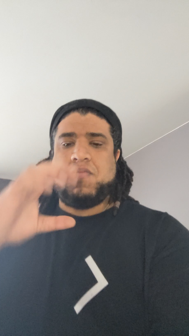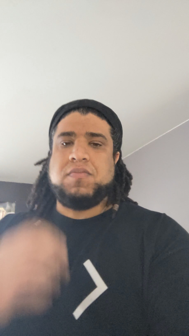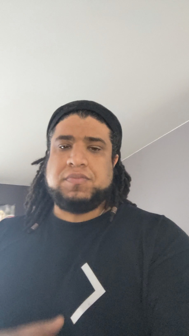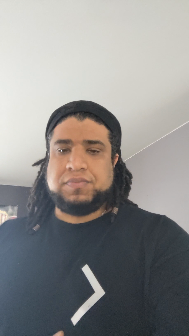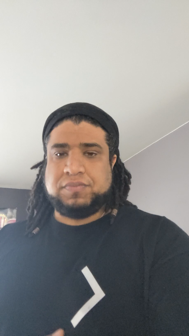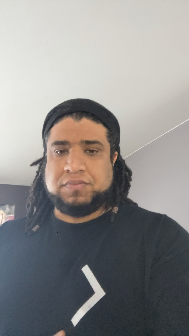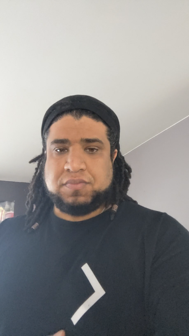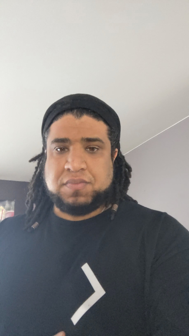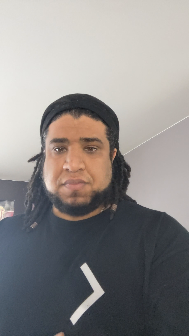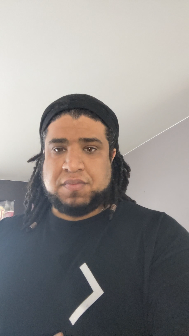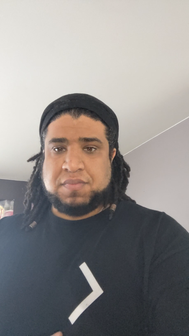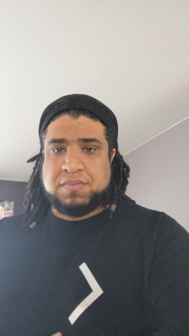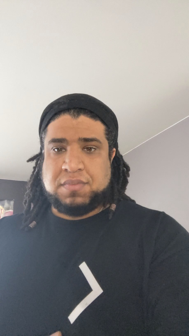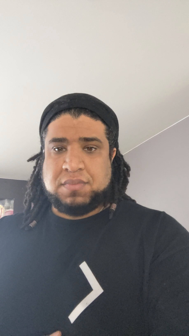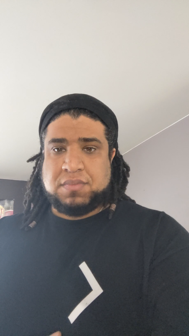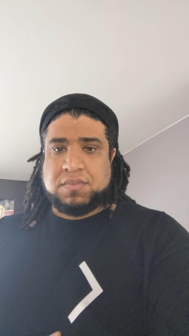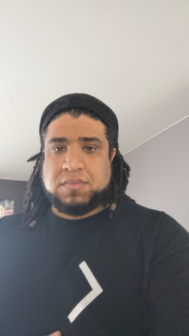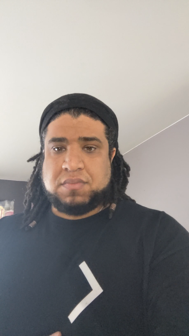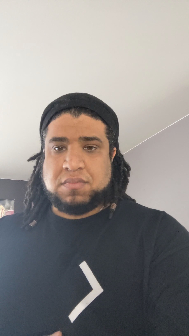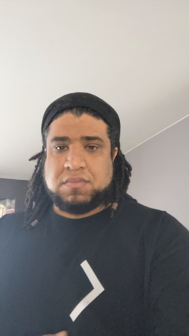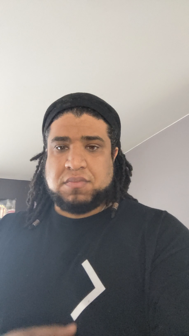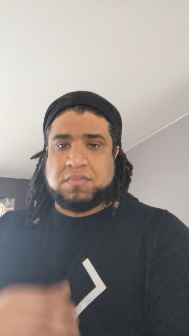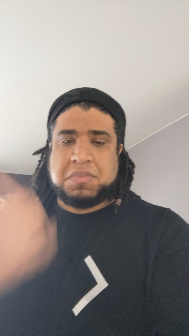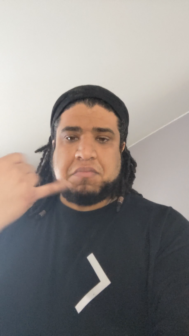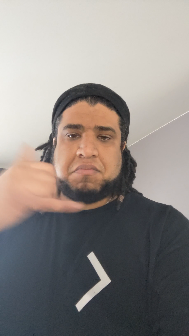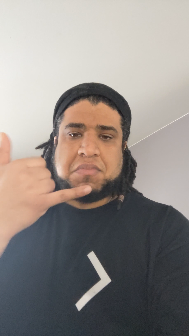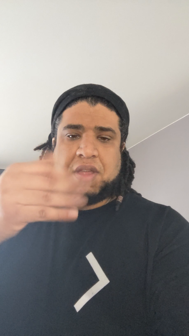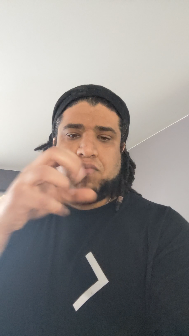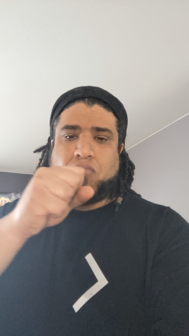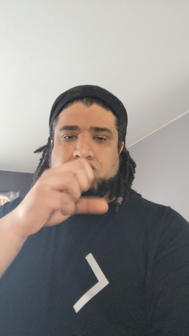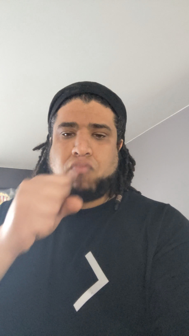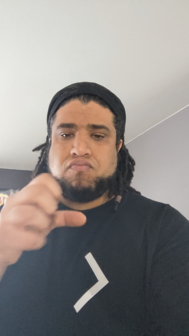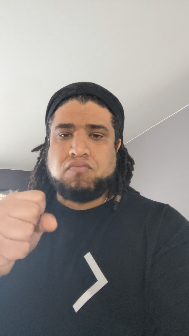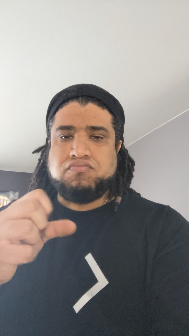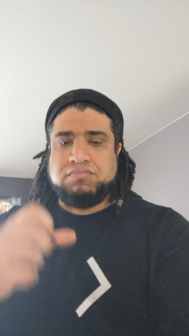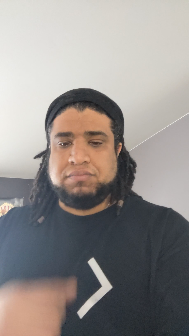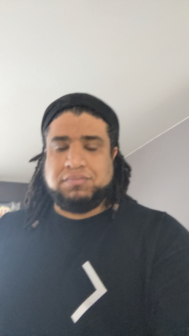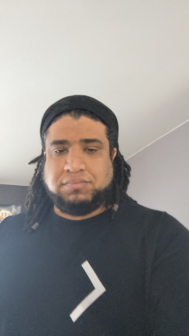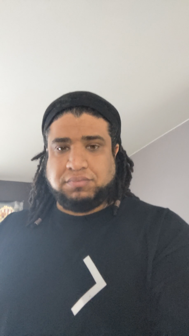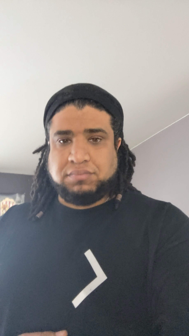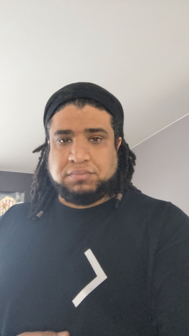play dough